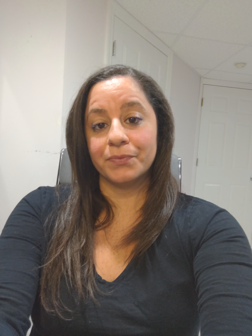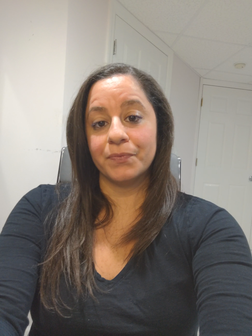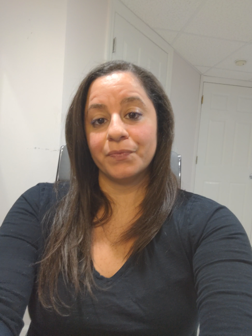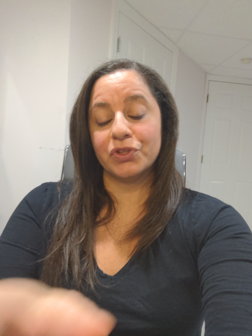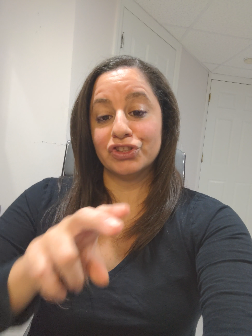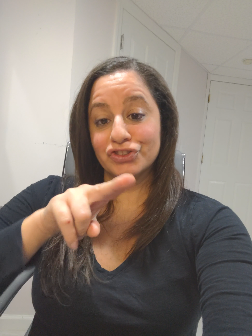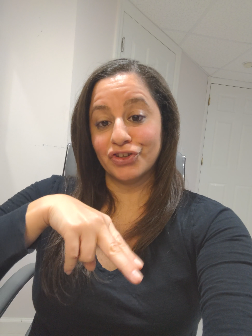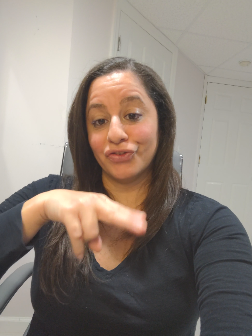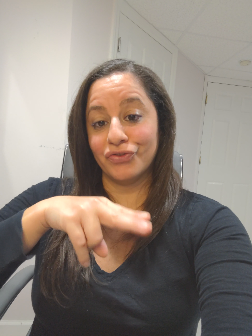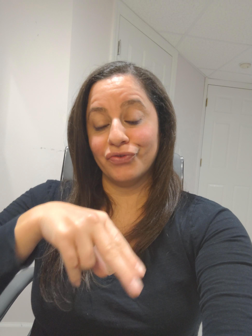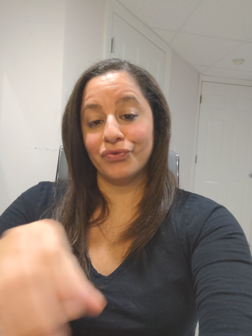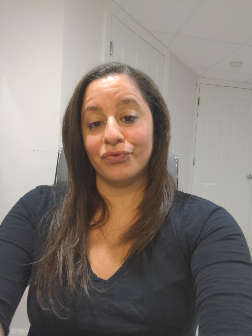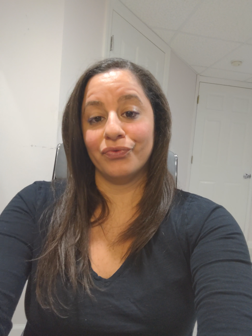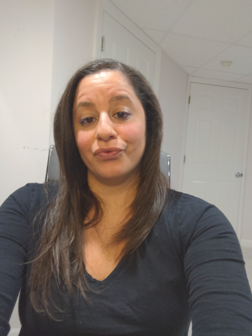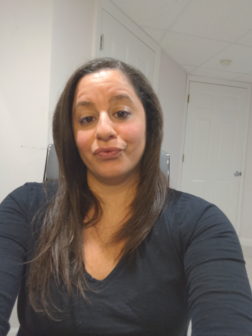chair